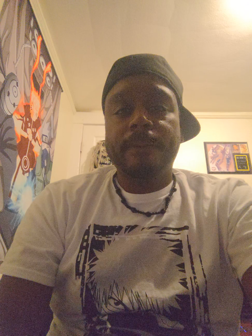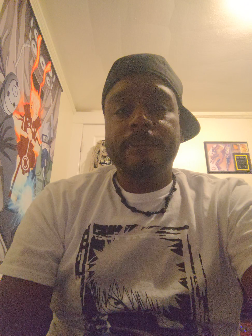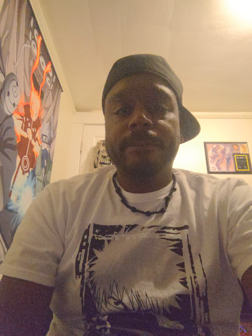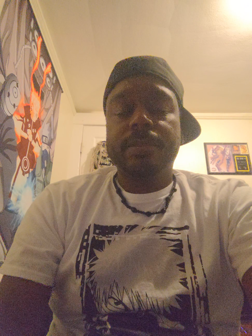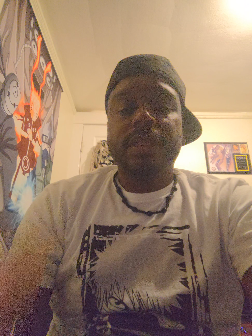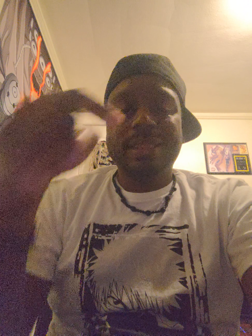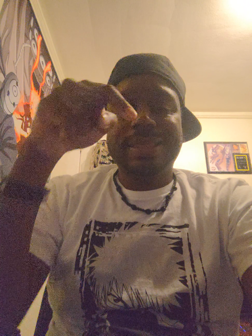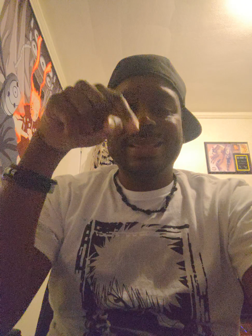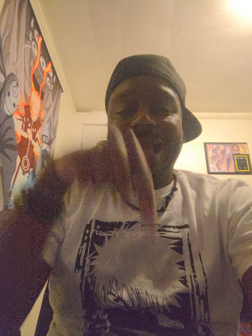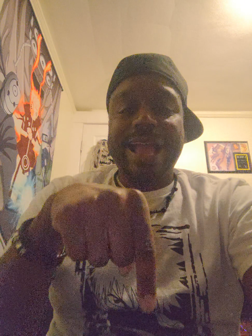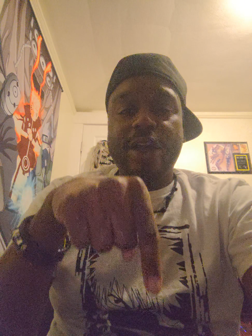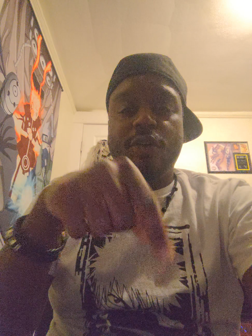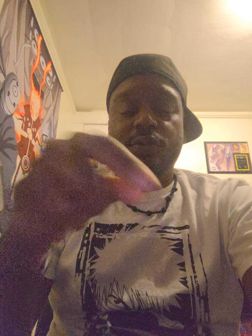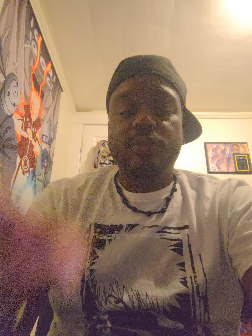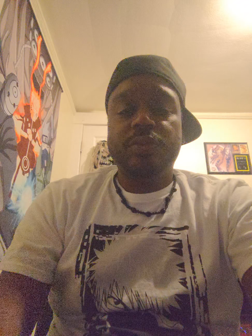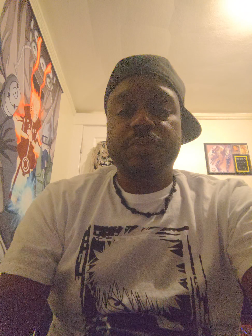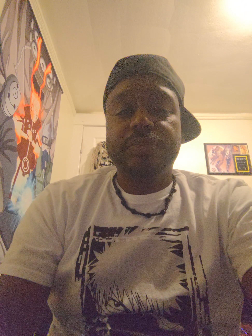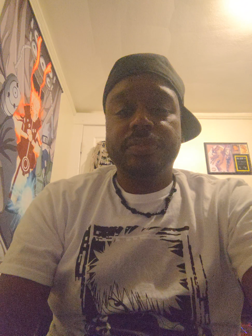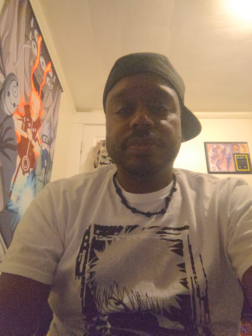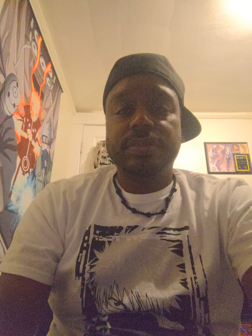down